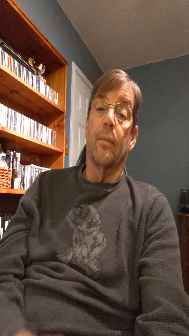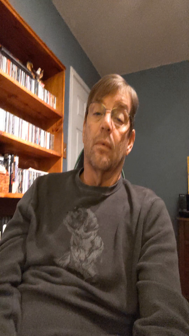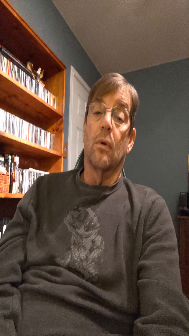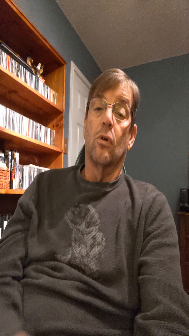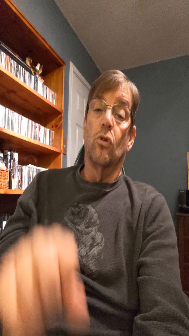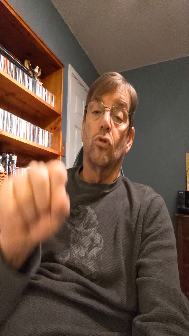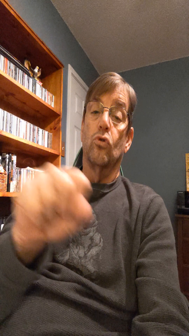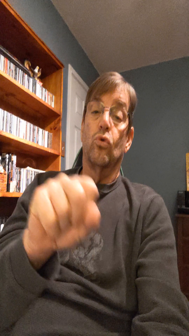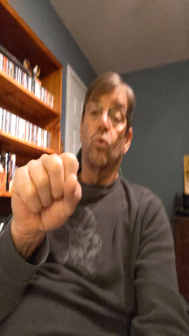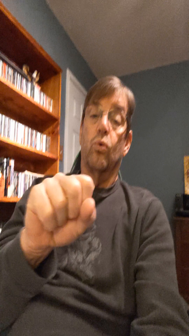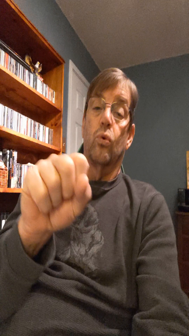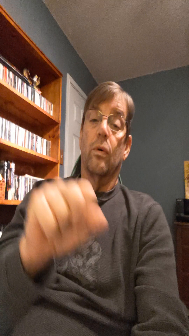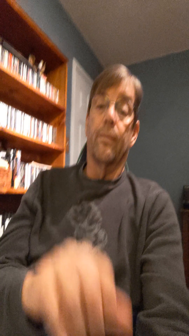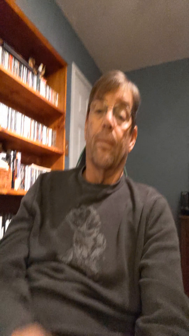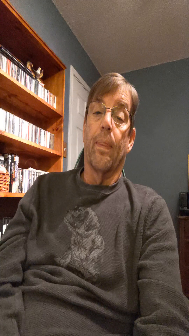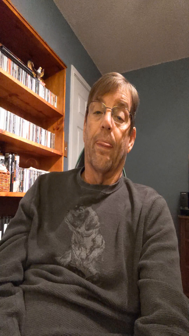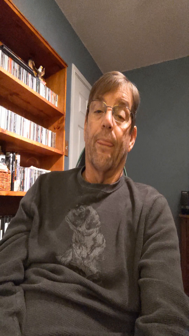shoe